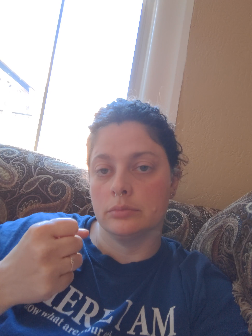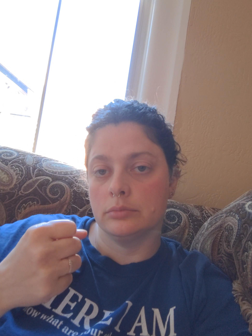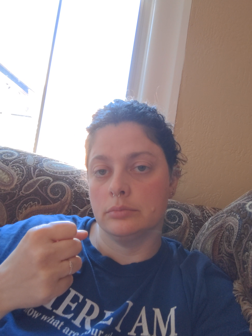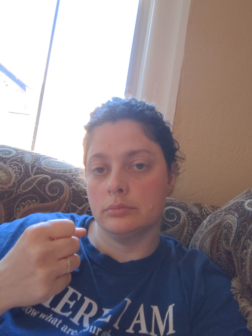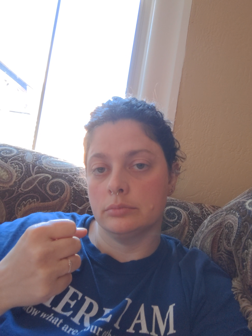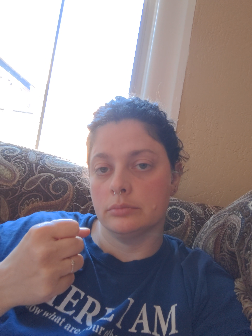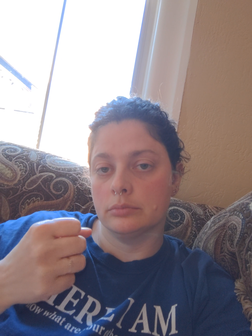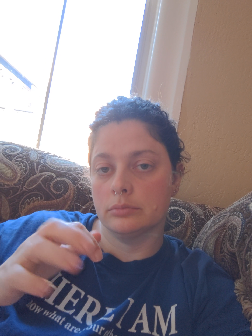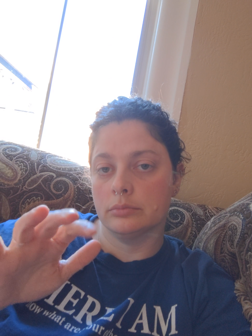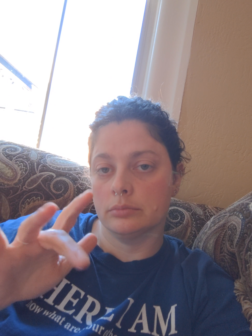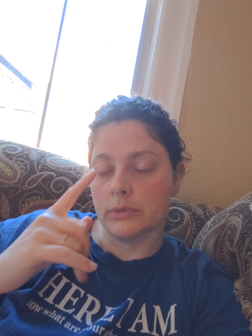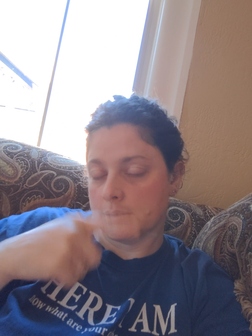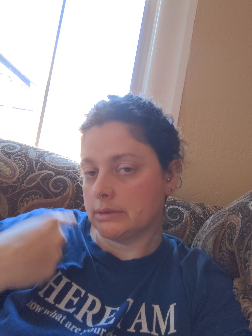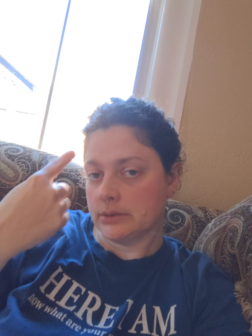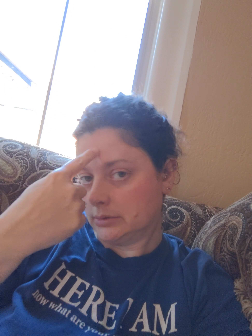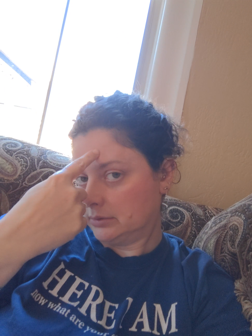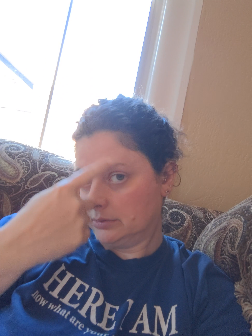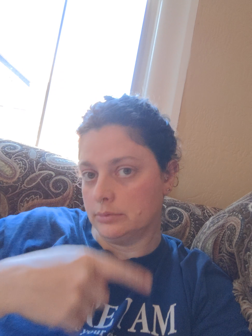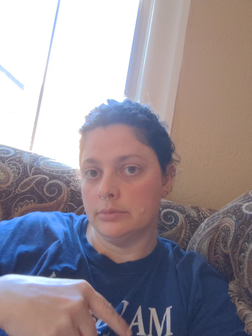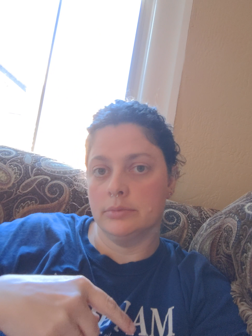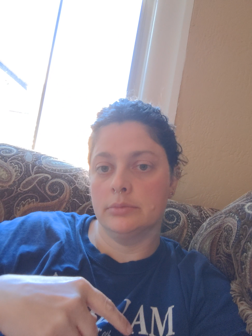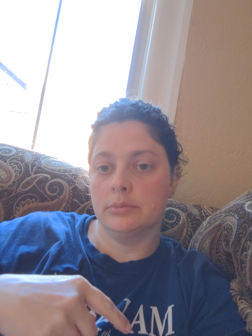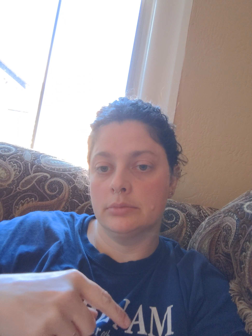face